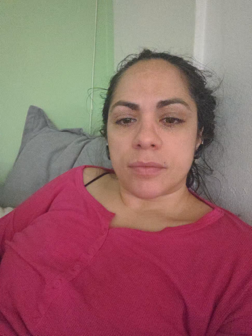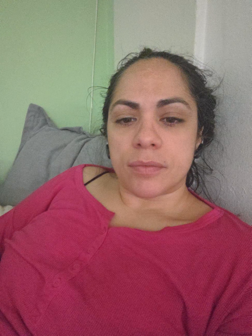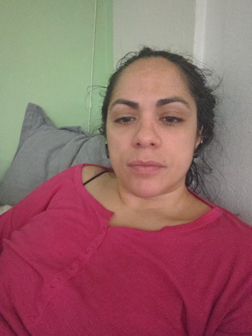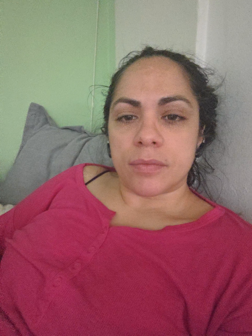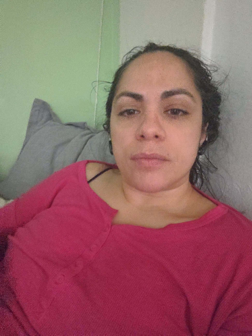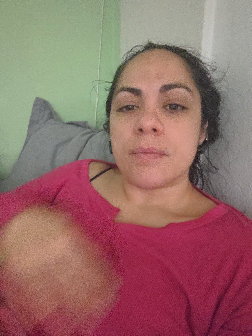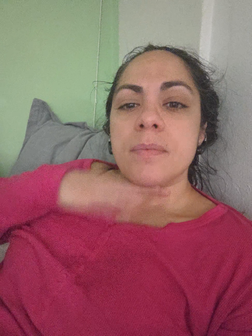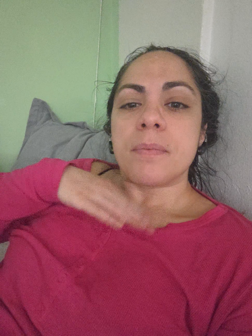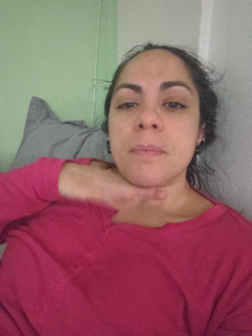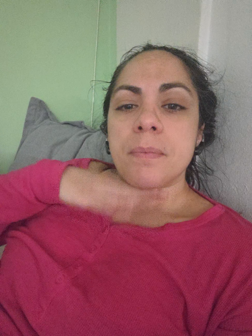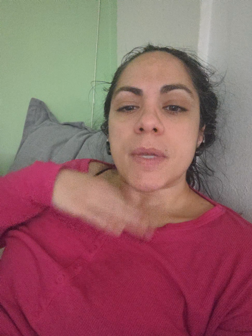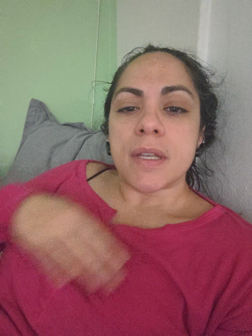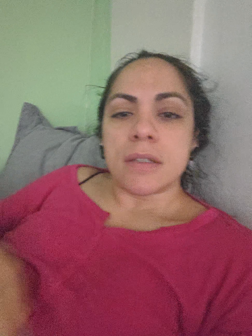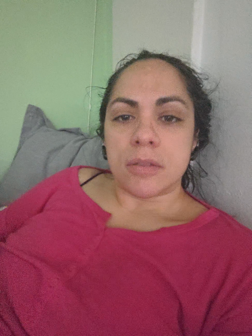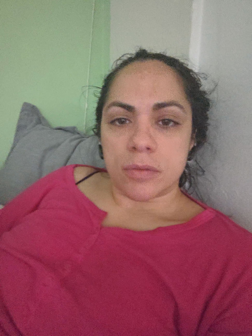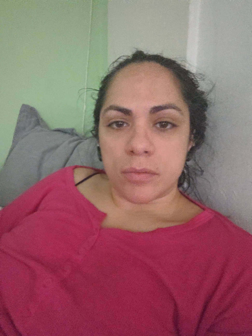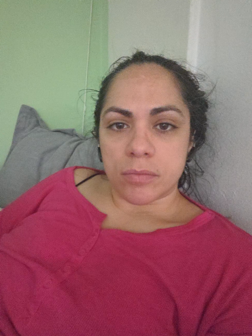pig